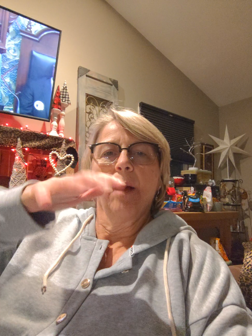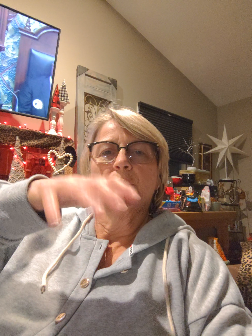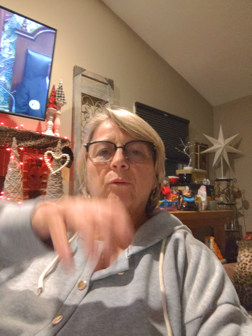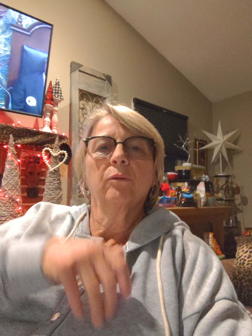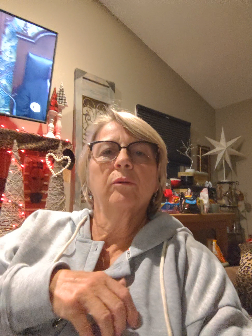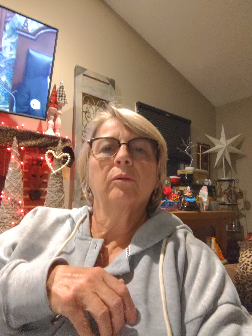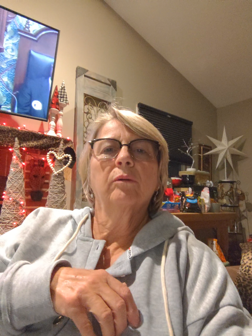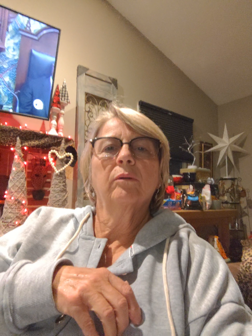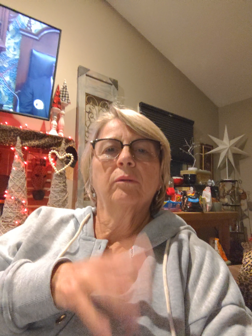helicopter